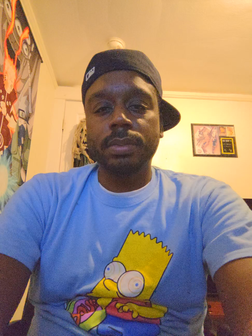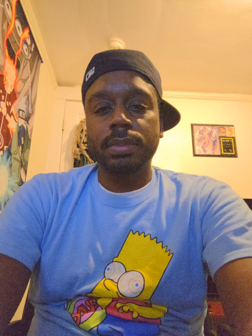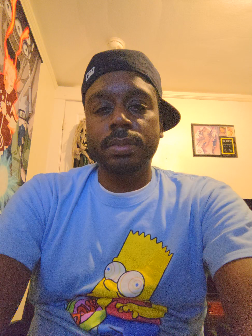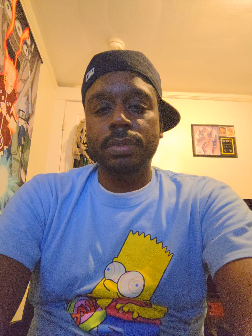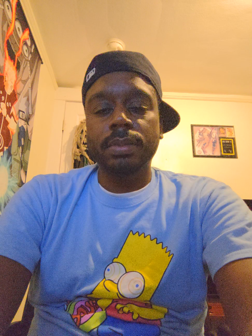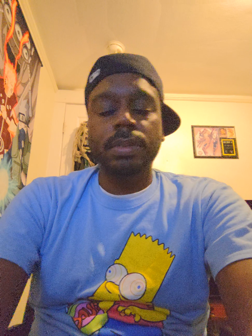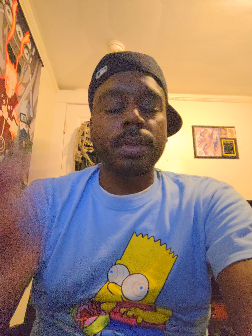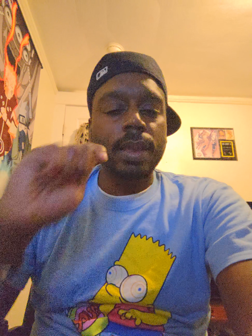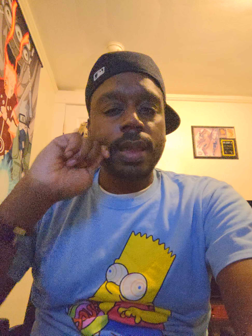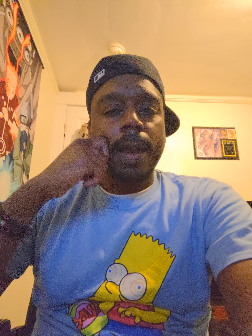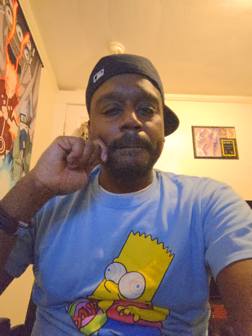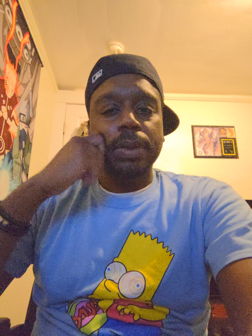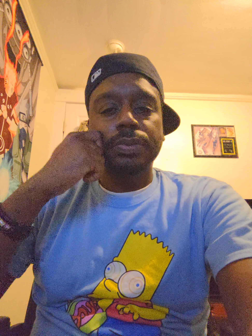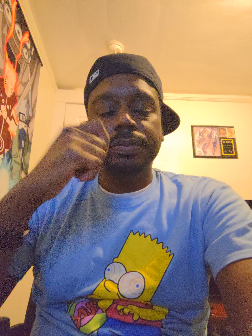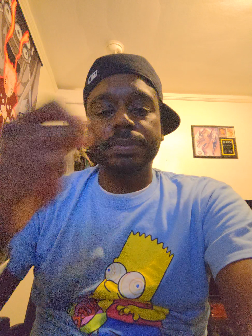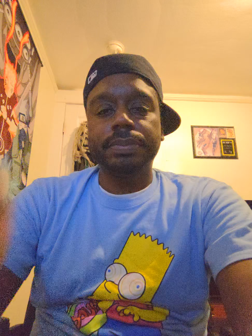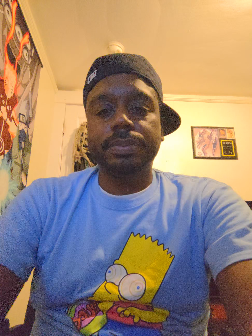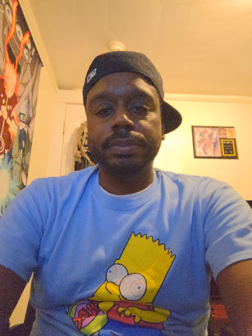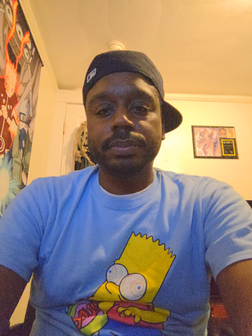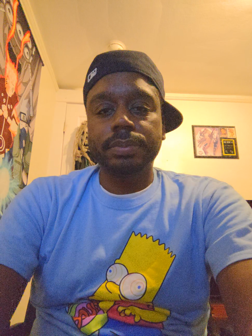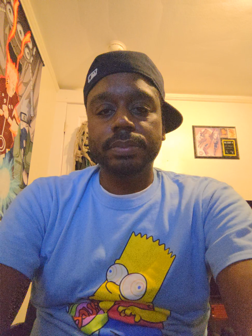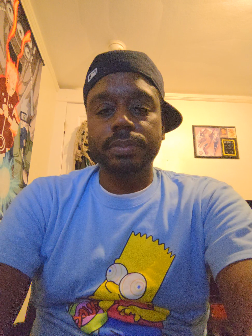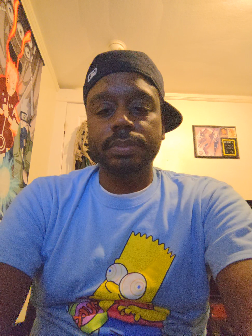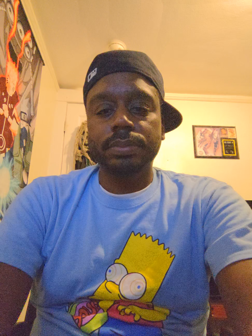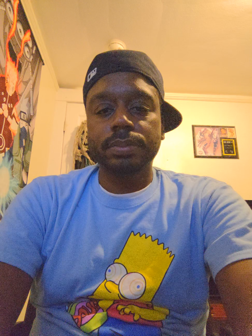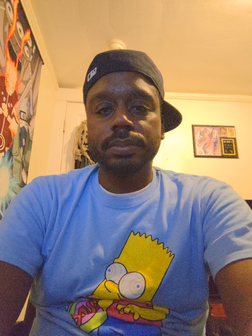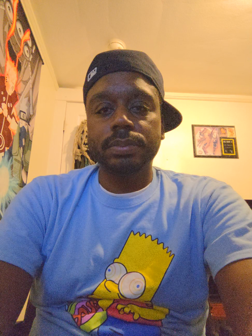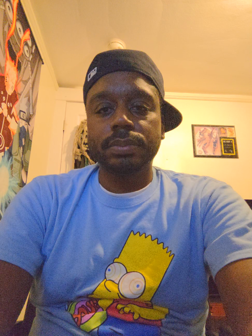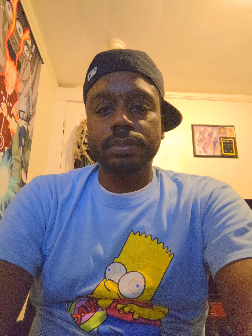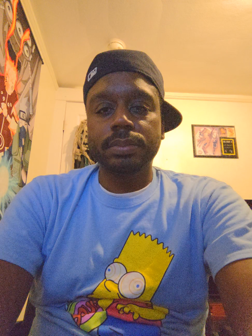apple